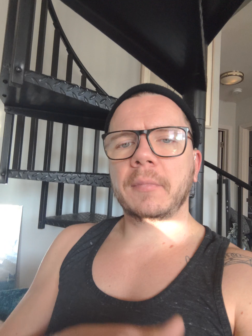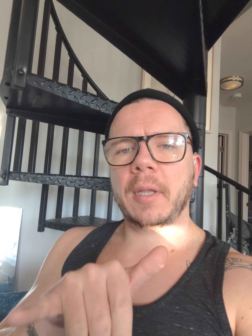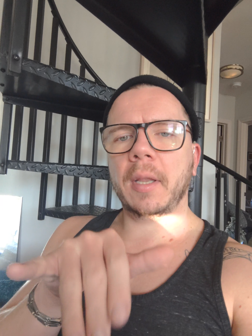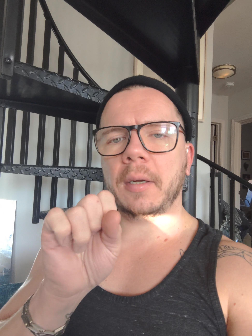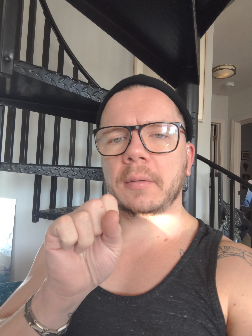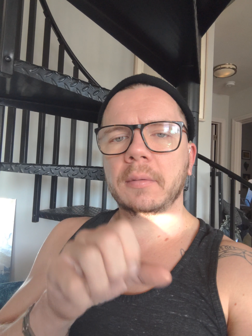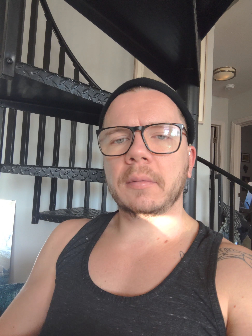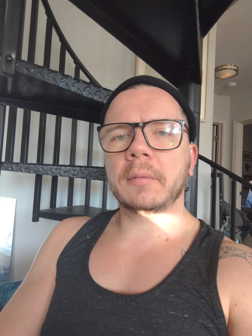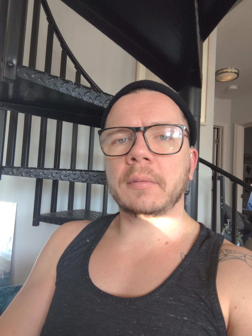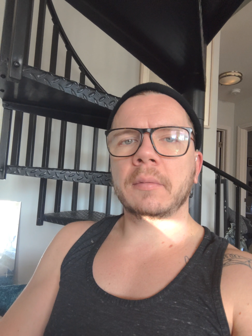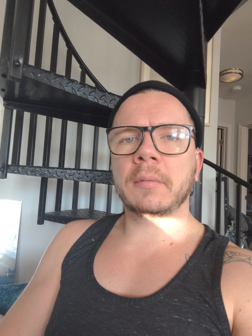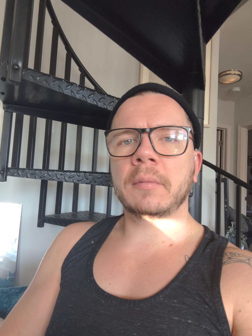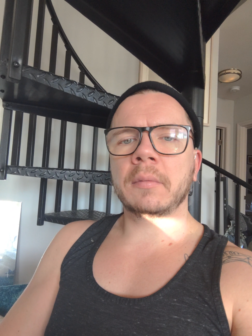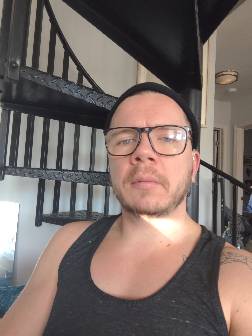yes